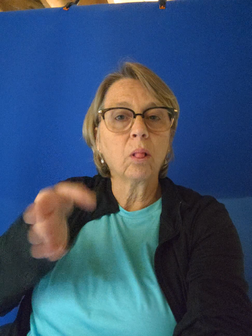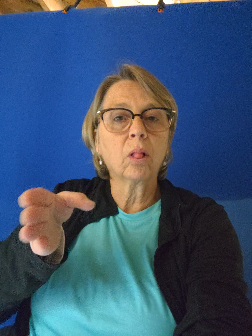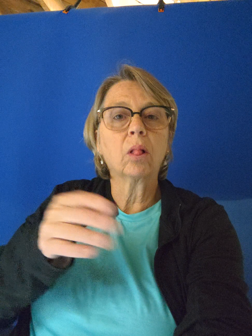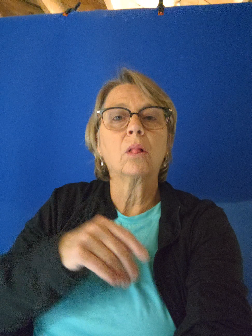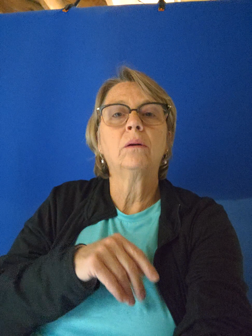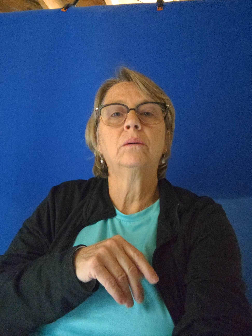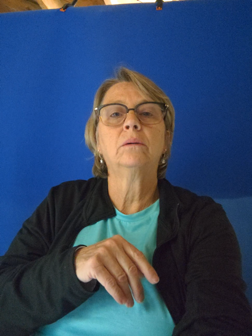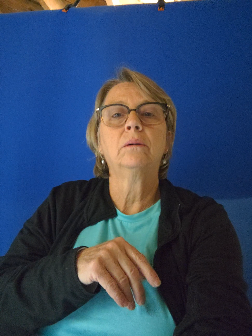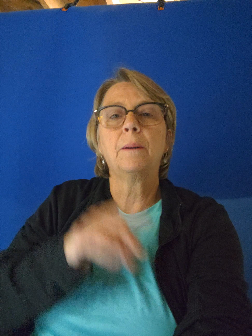will